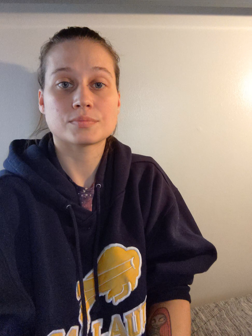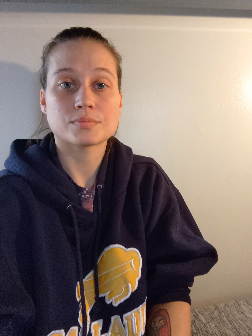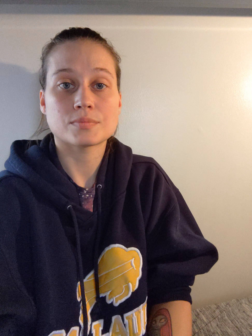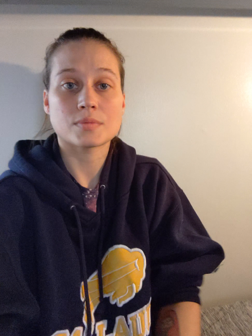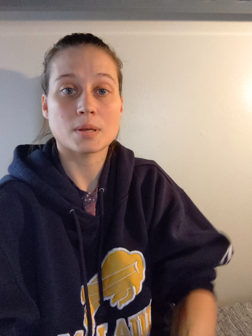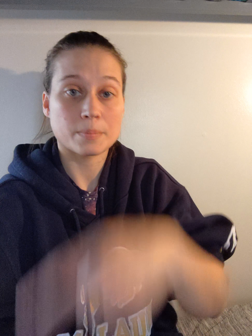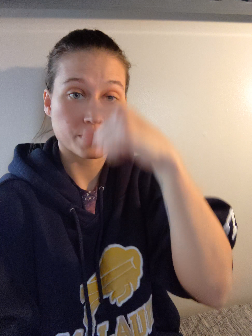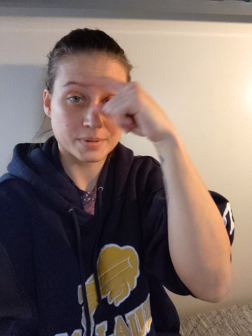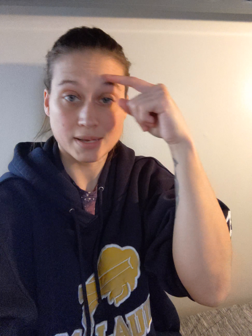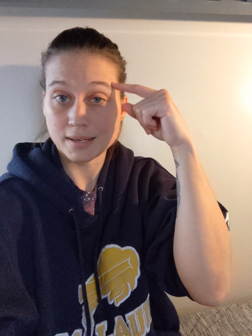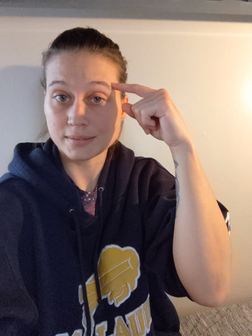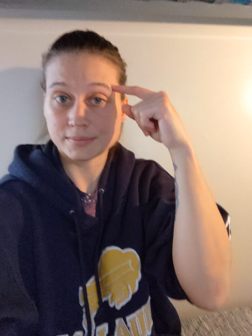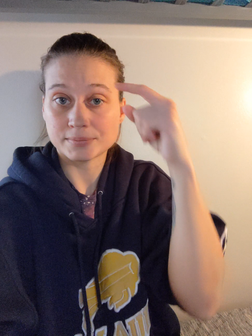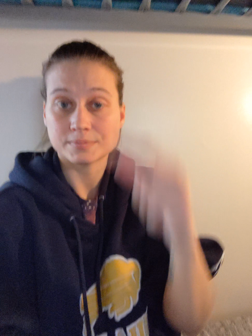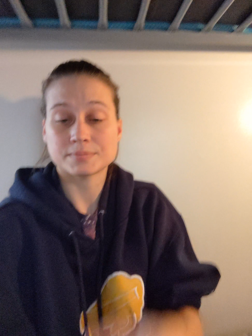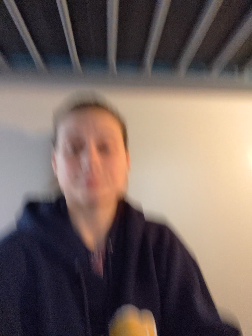black